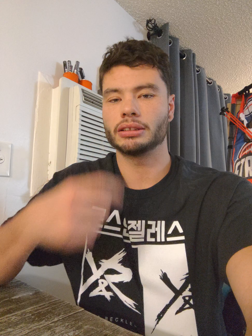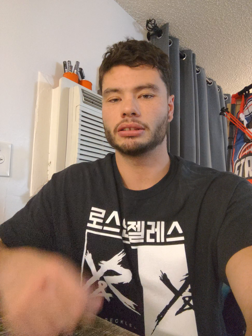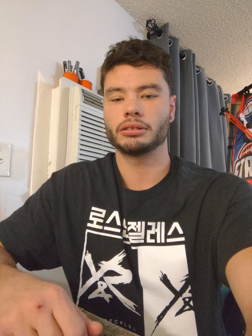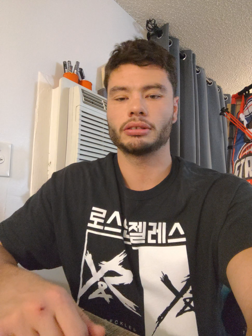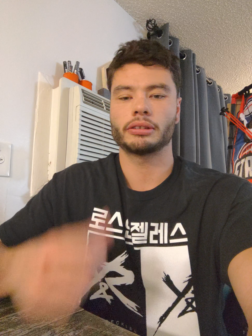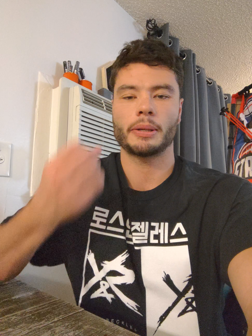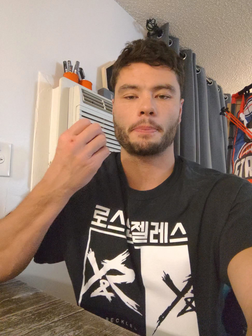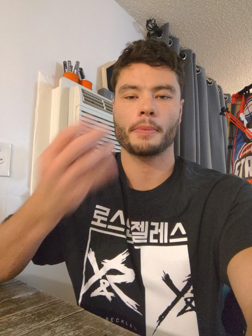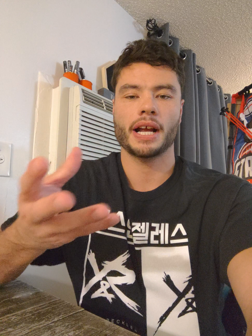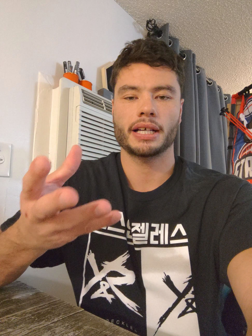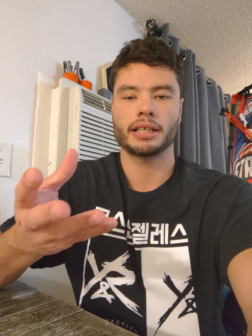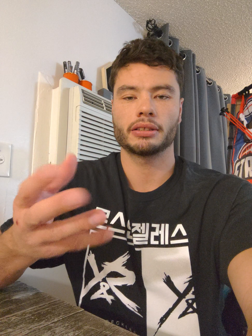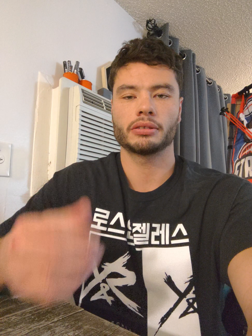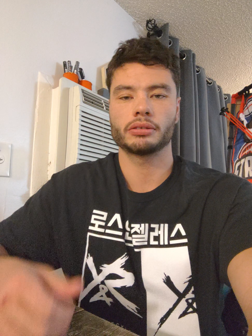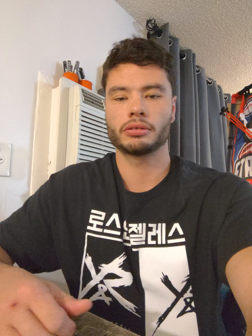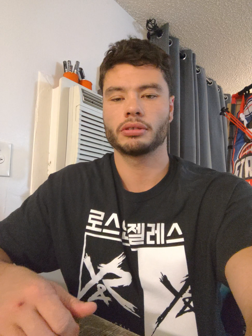many